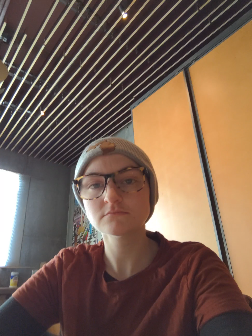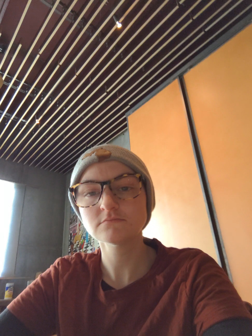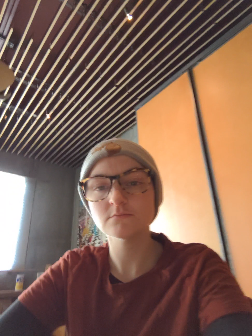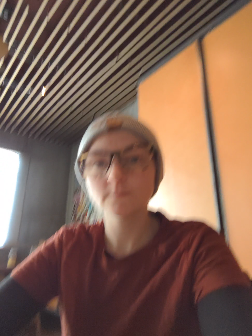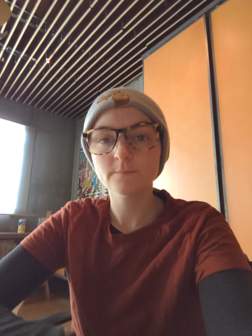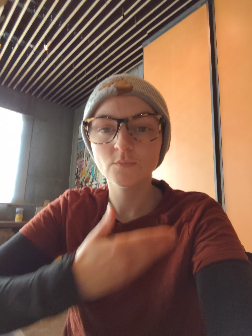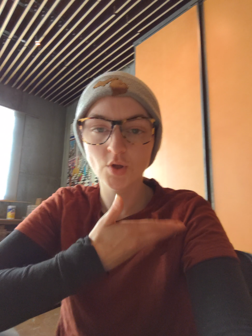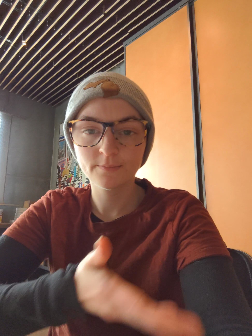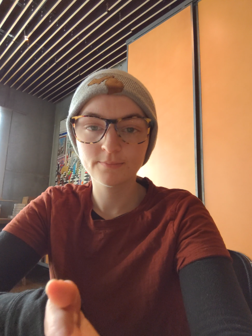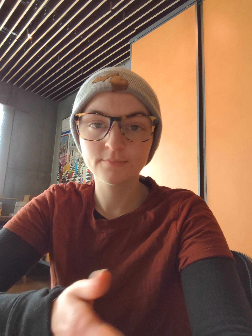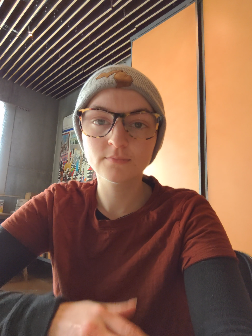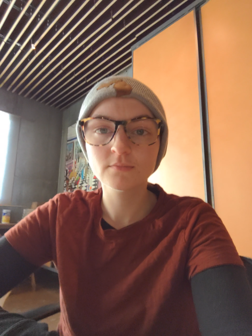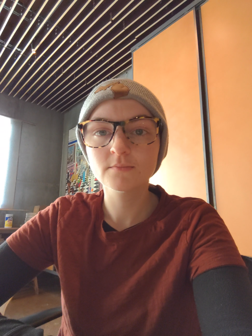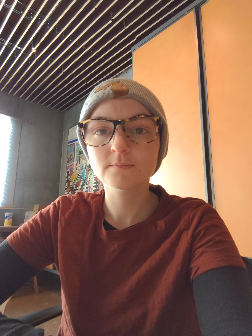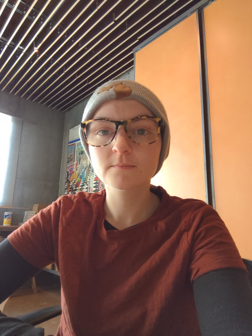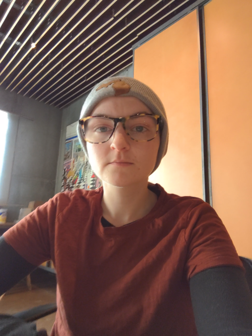arm